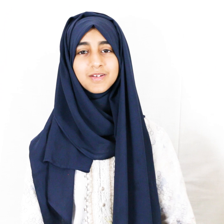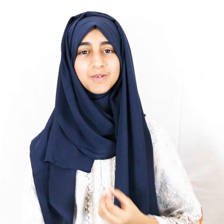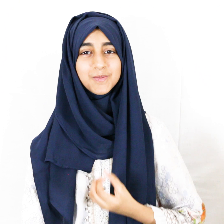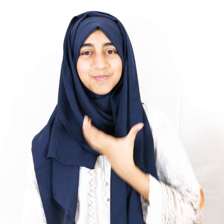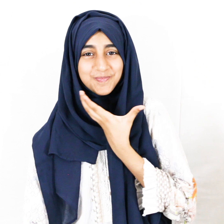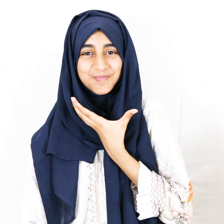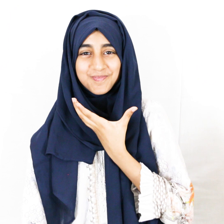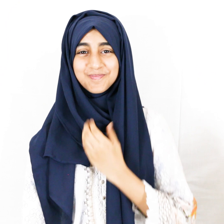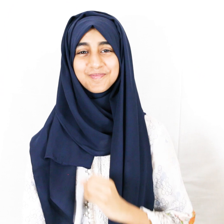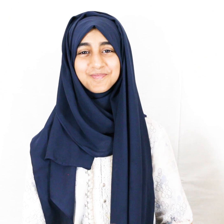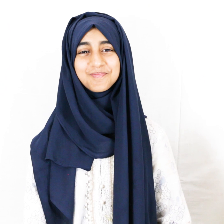glad